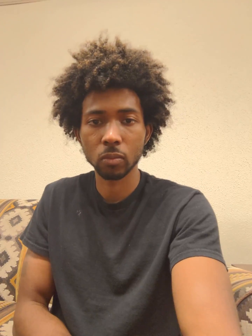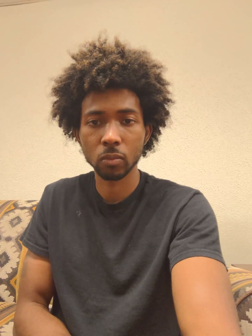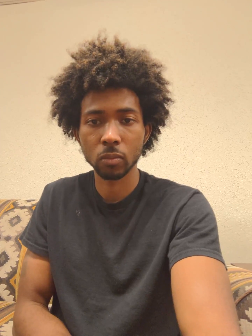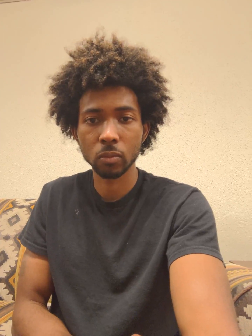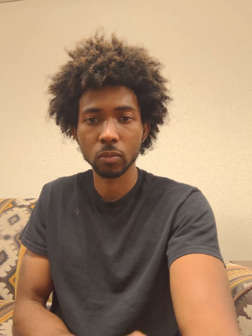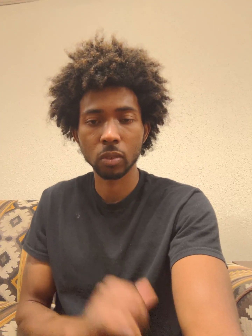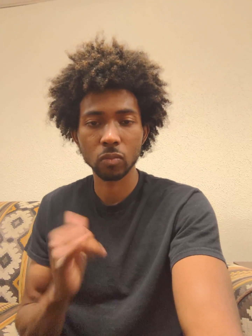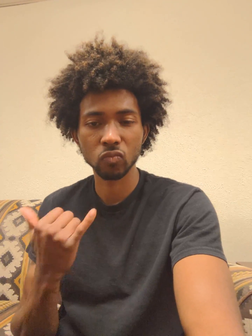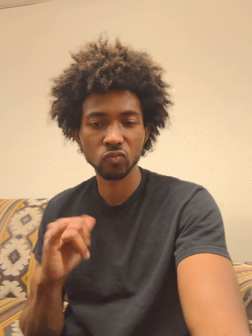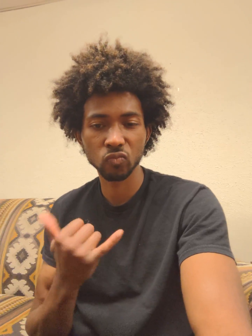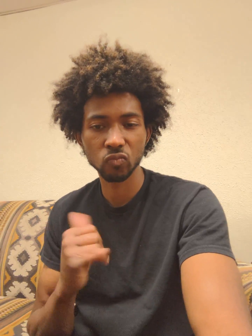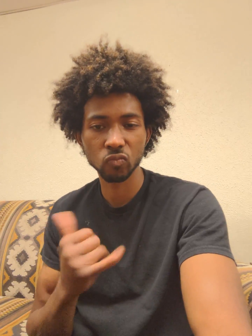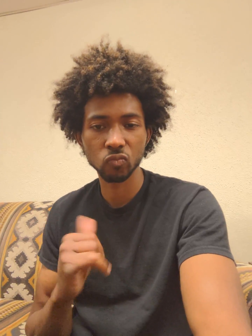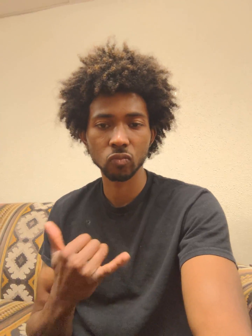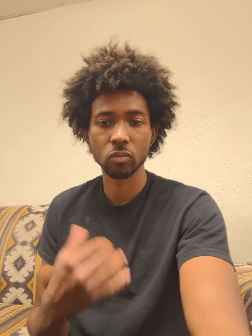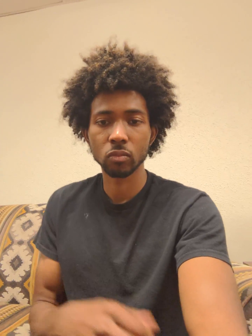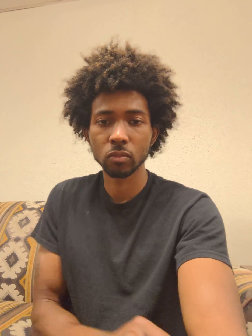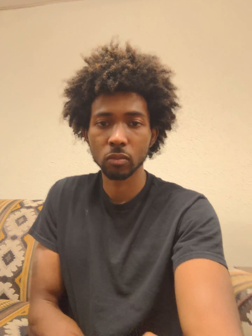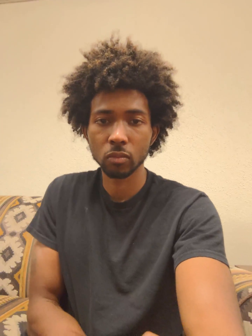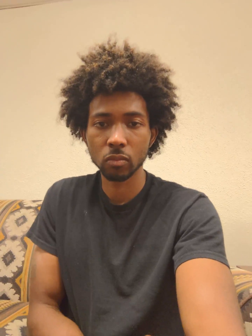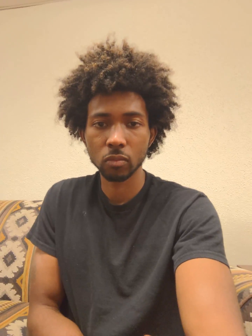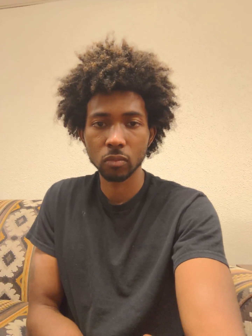party